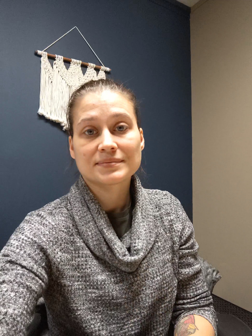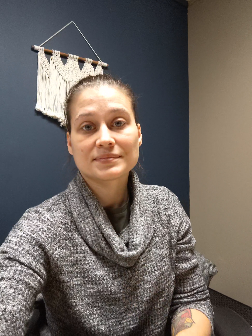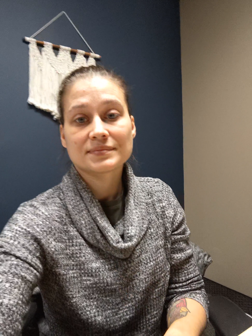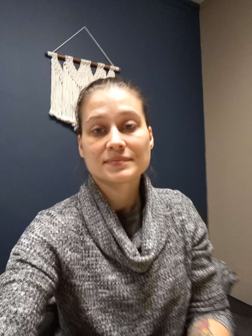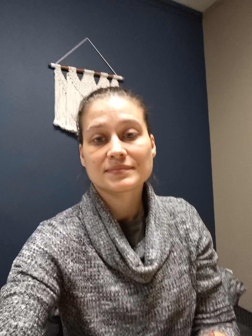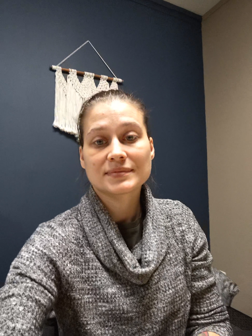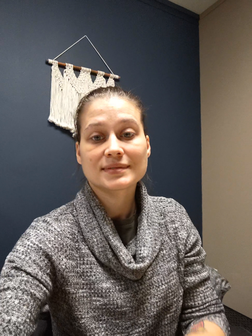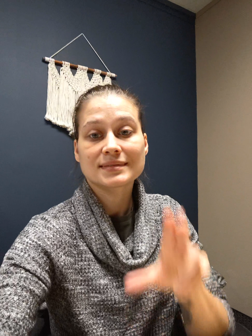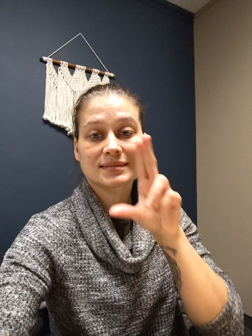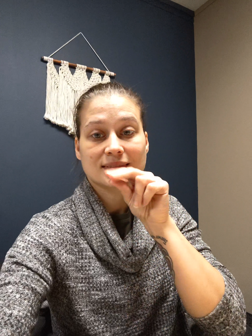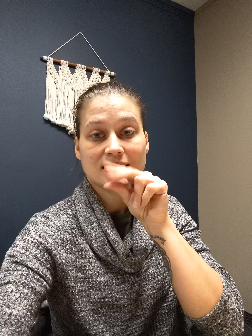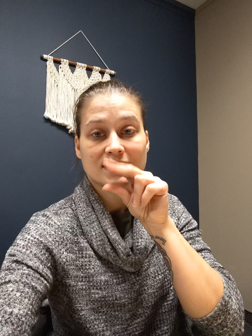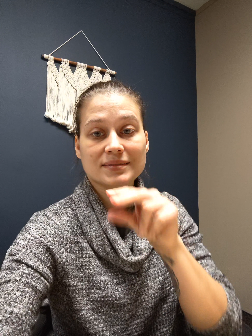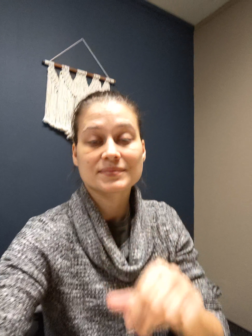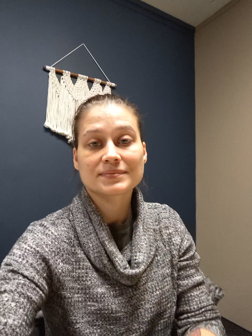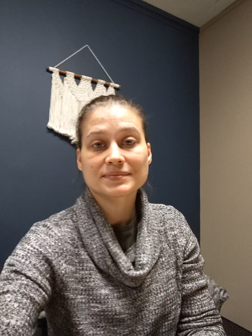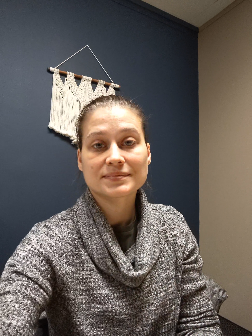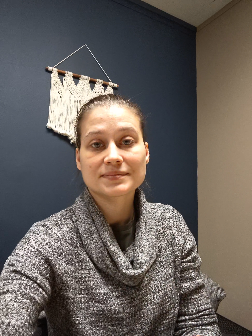duck